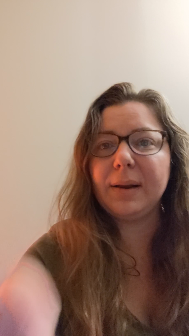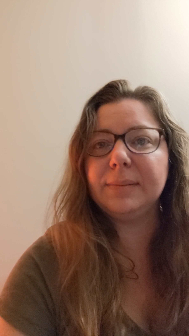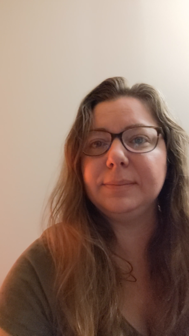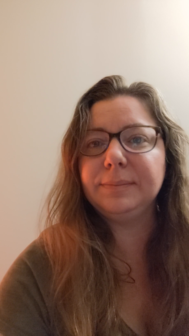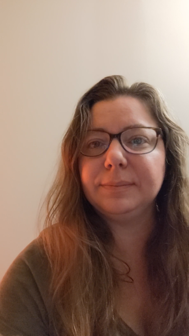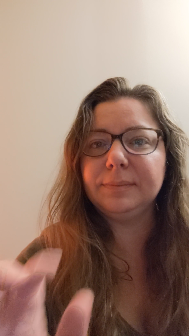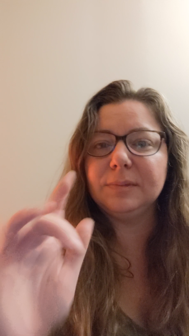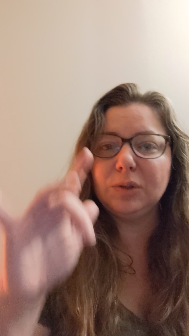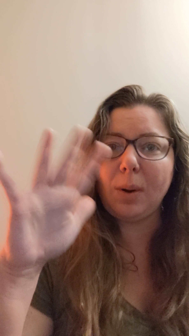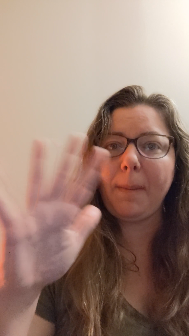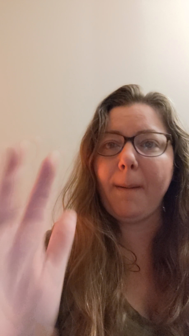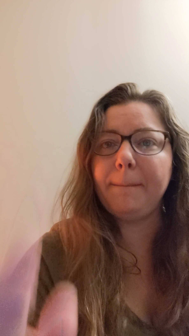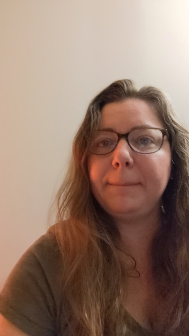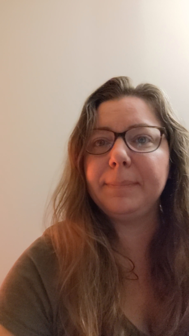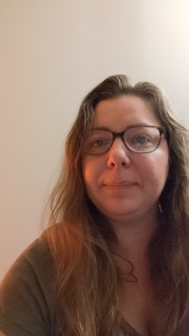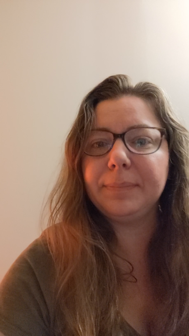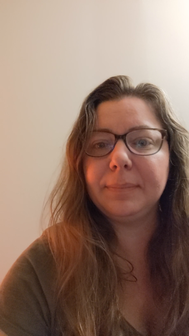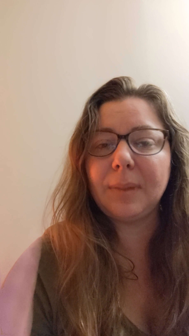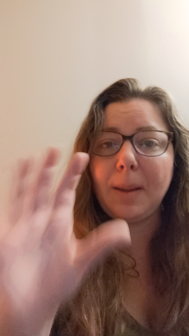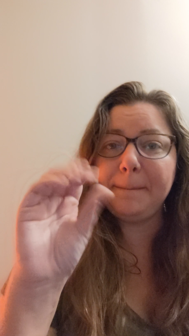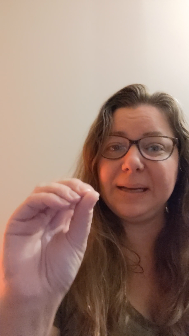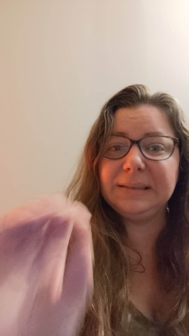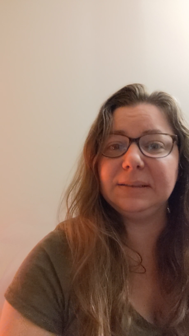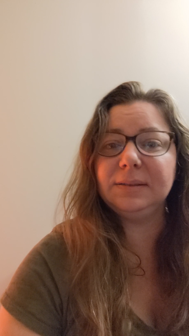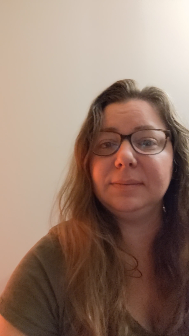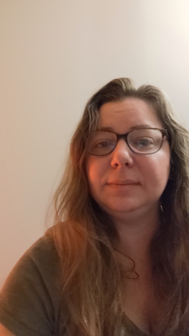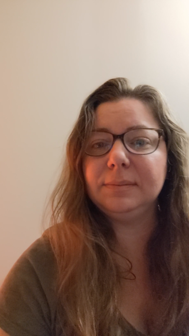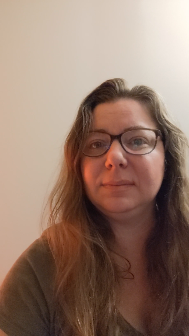bite